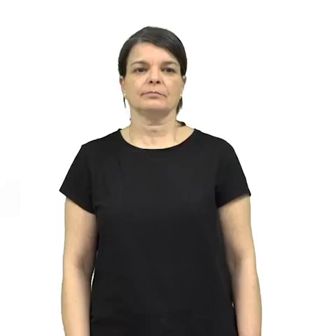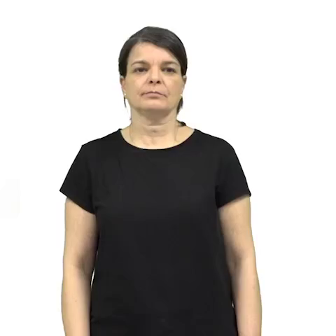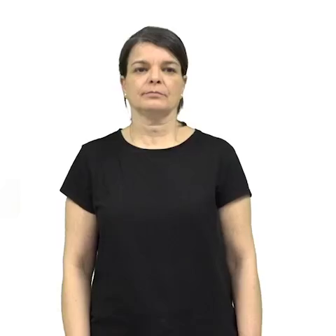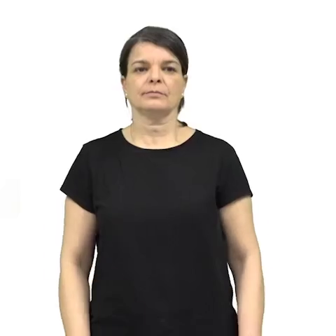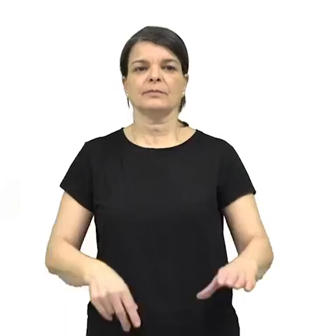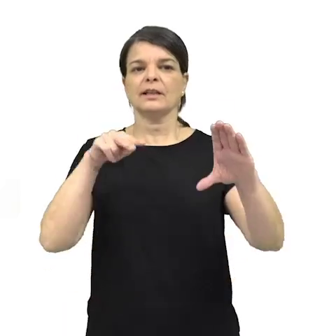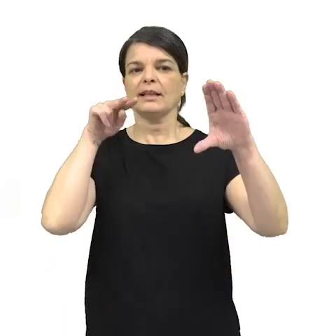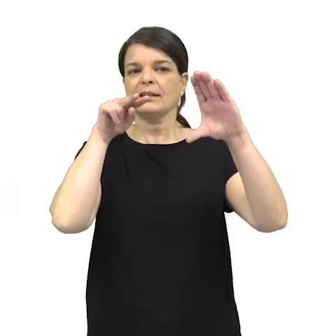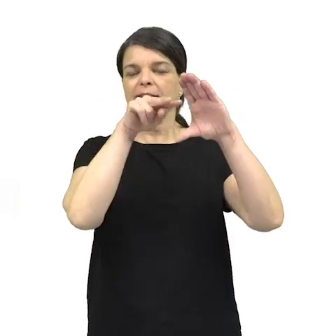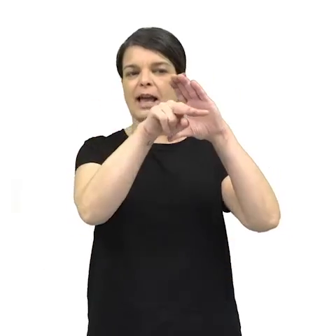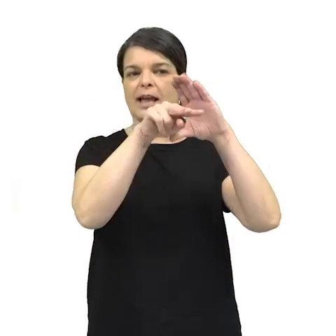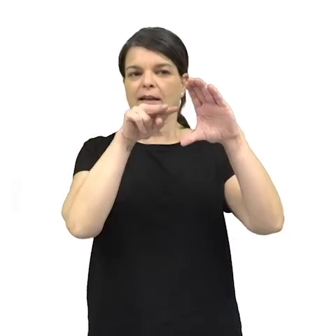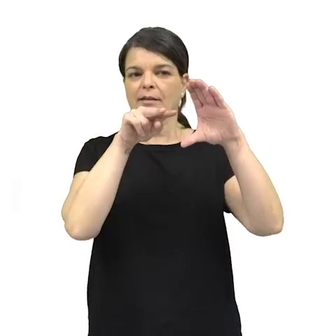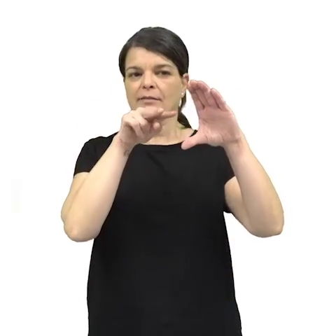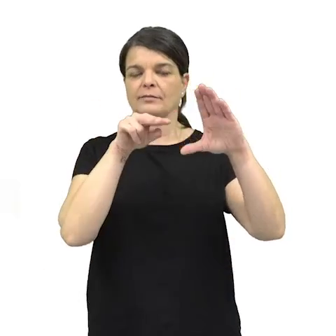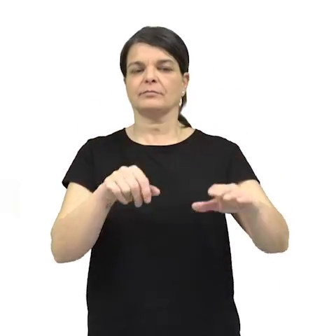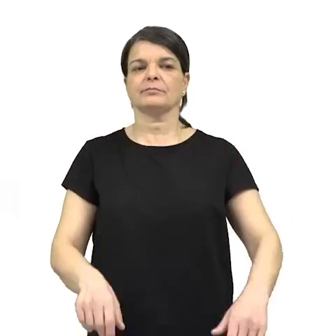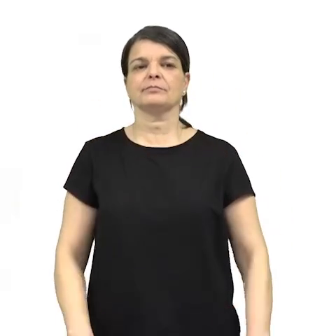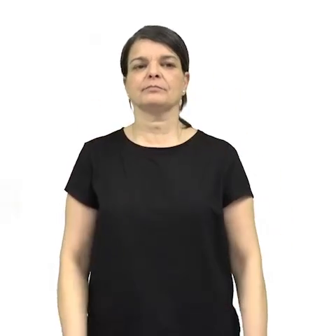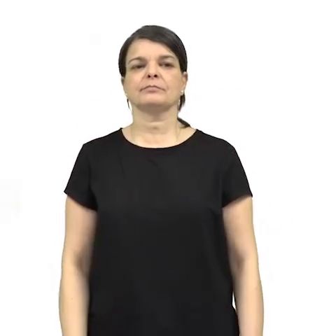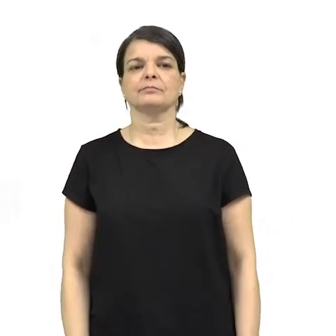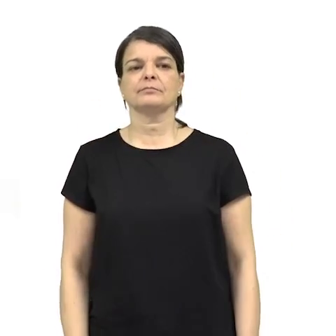tac